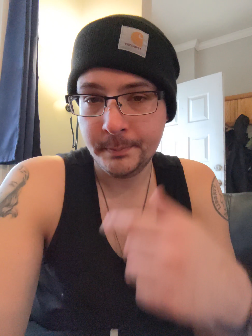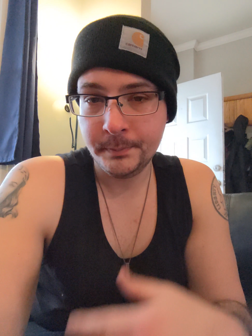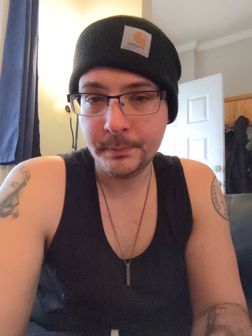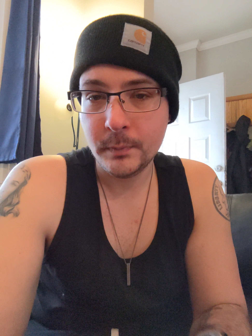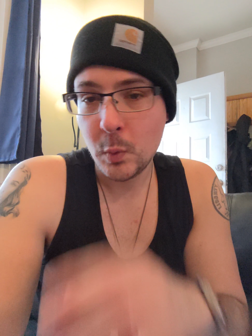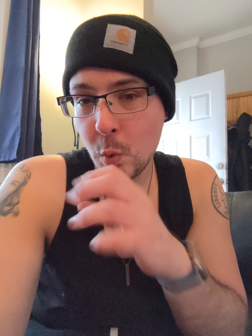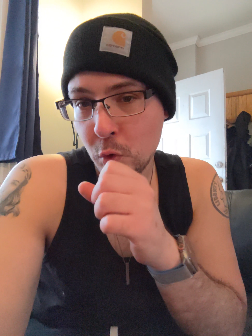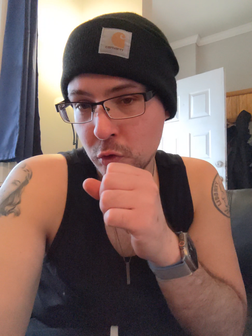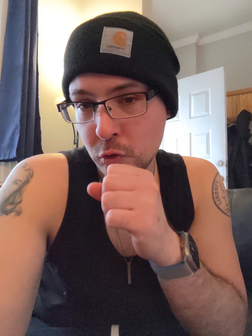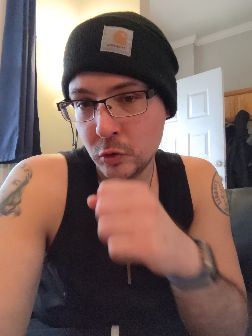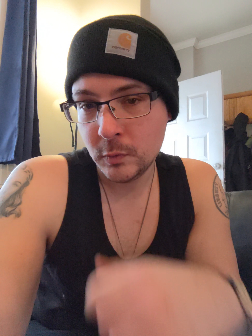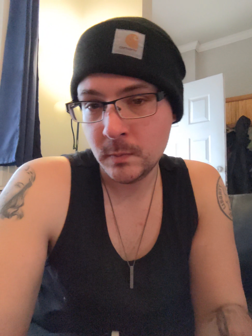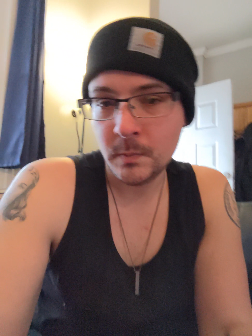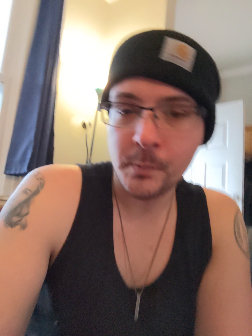orange